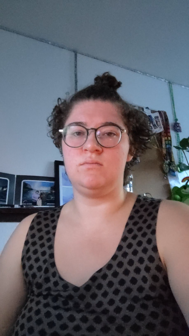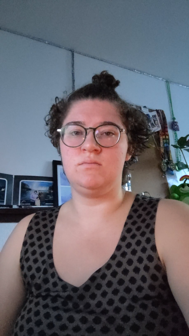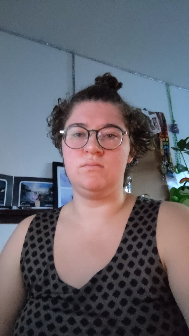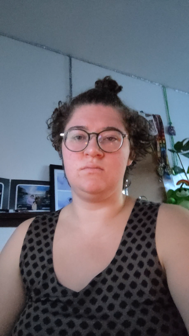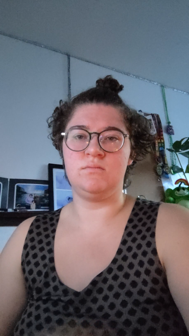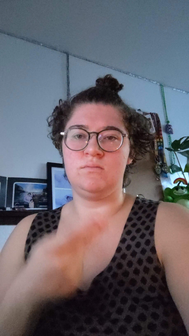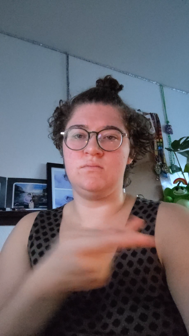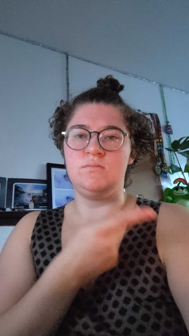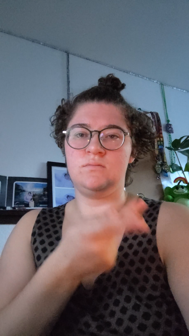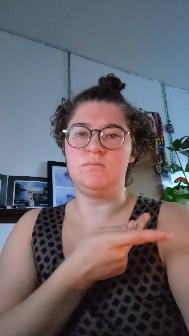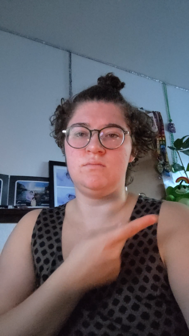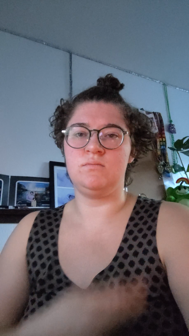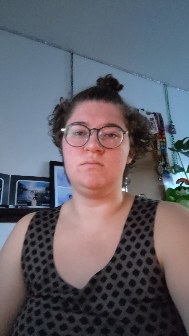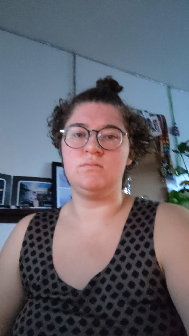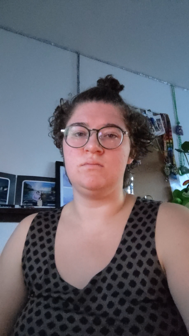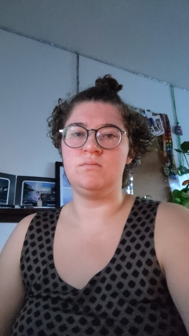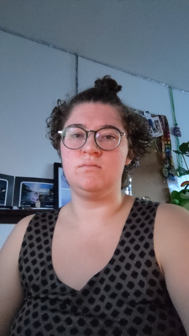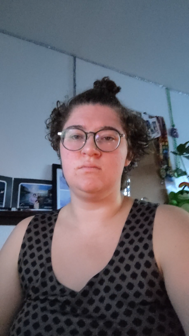sheep